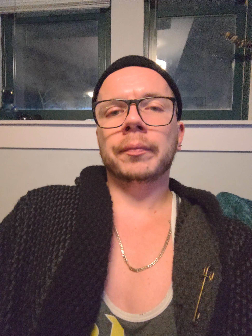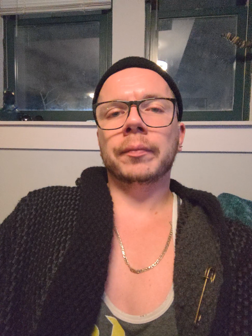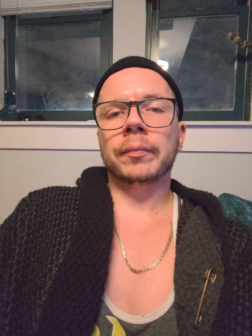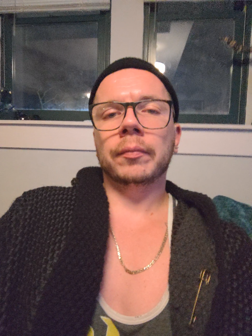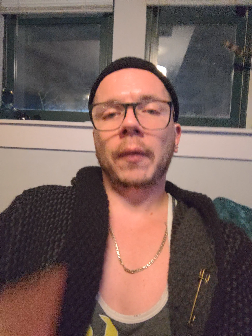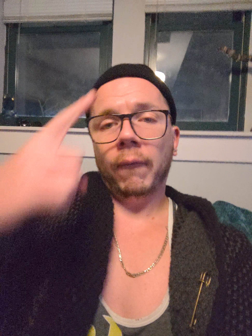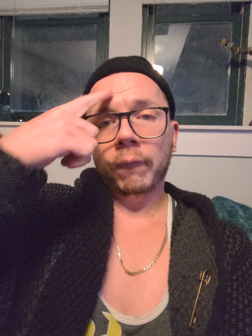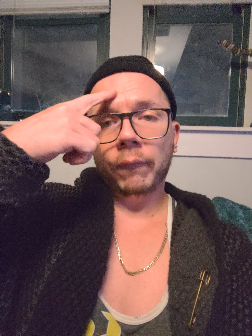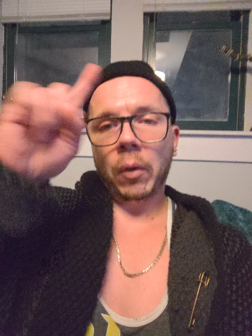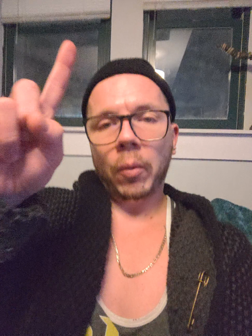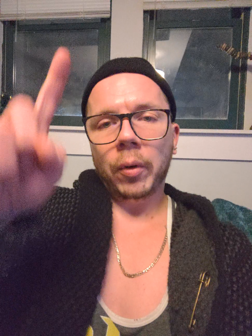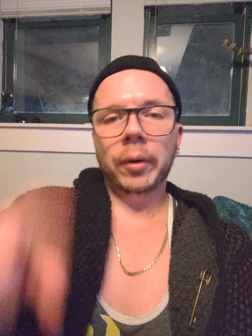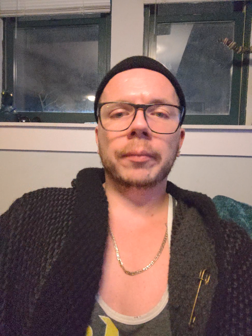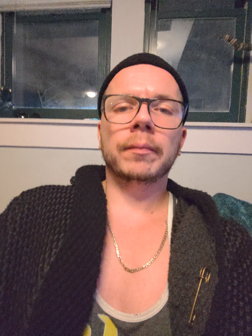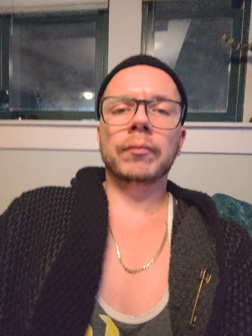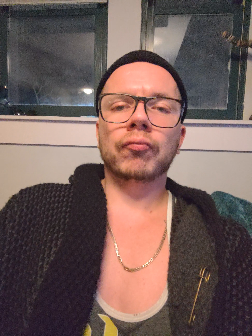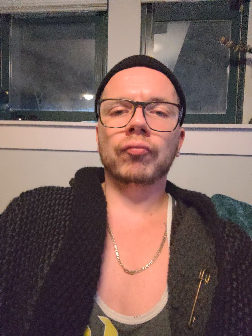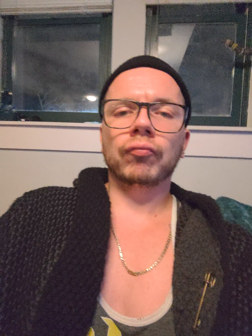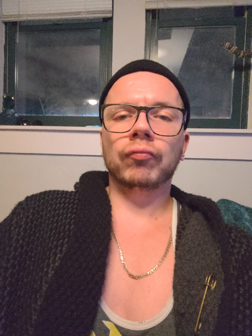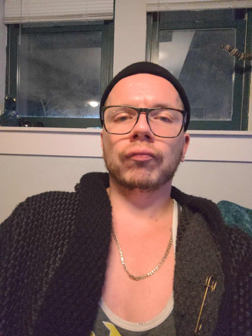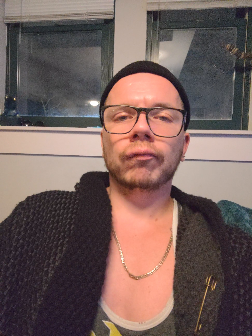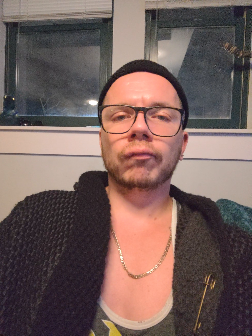for